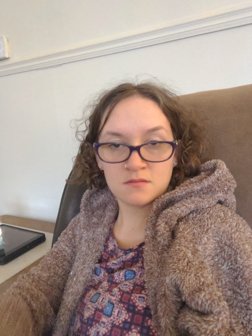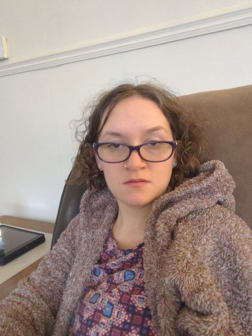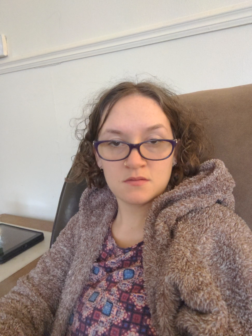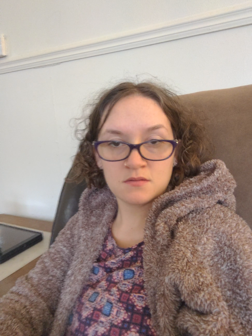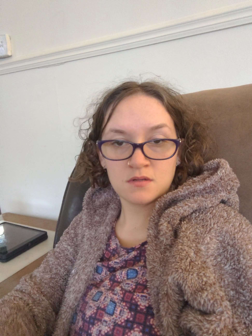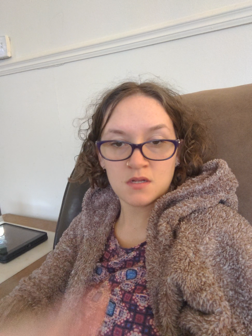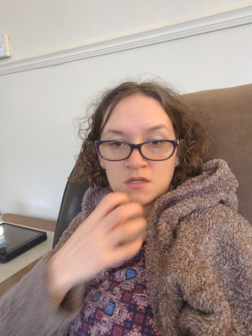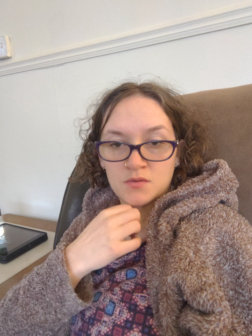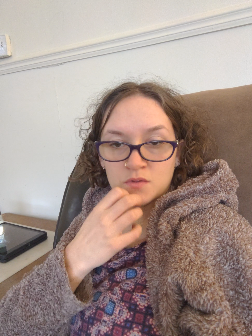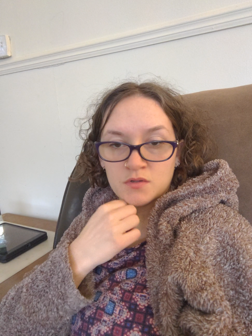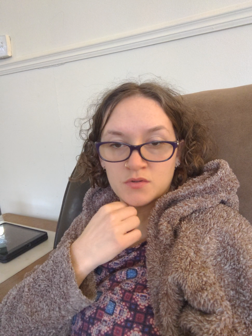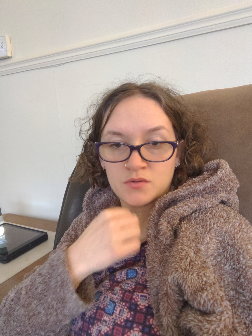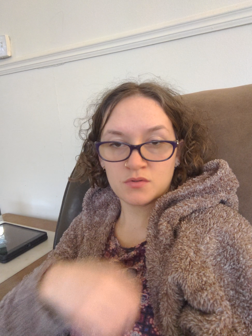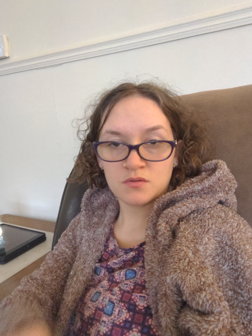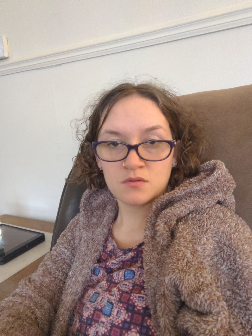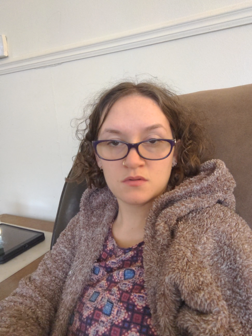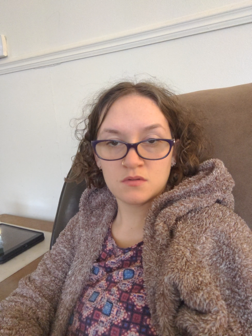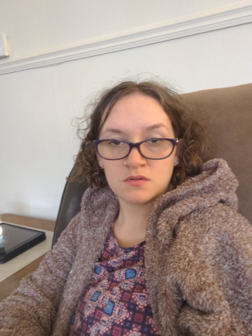underwear